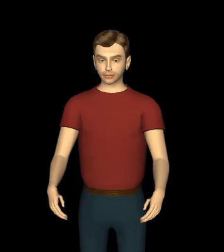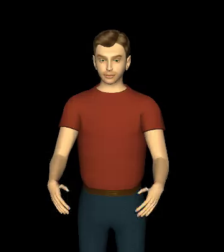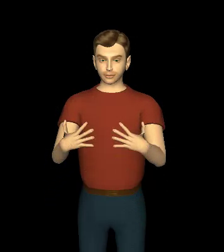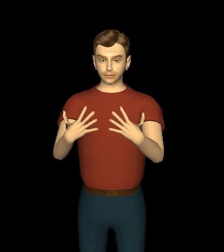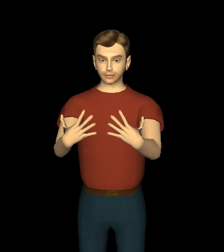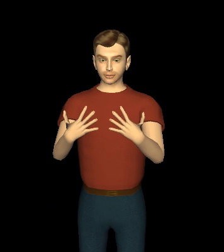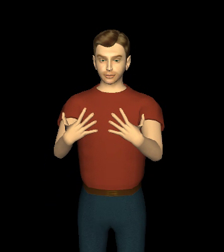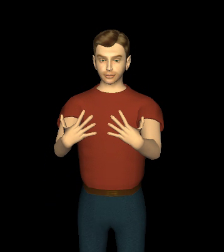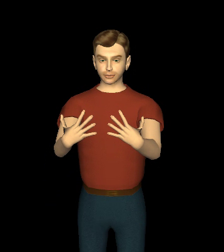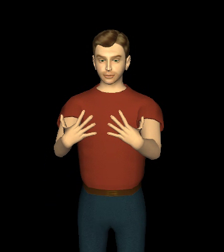يد